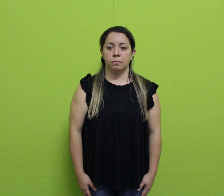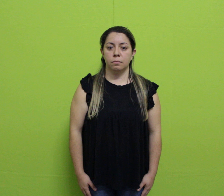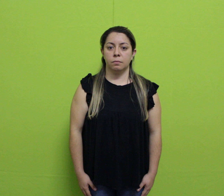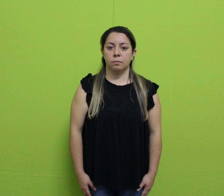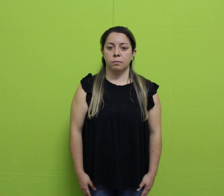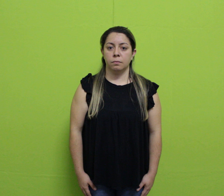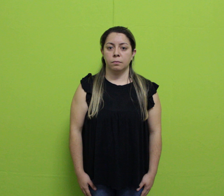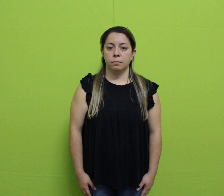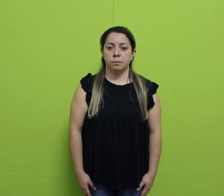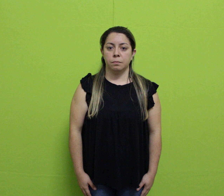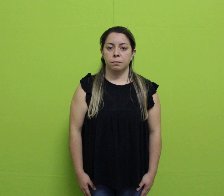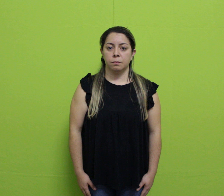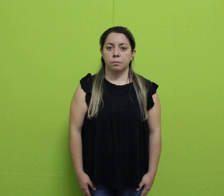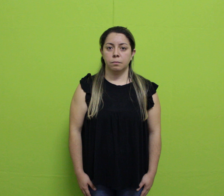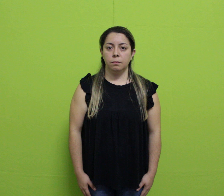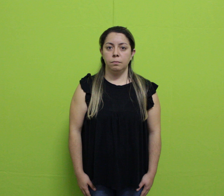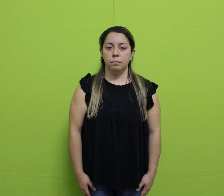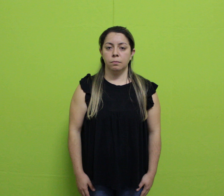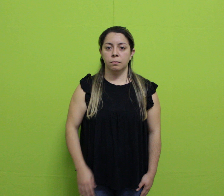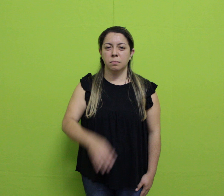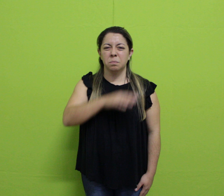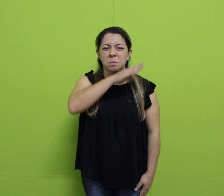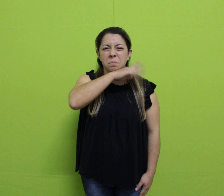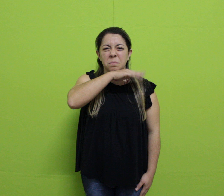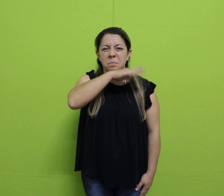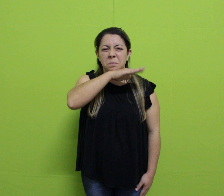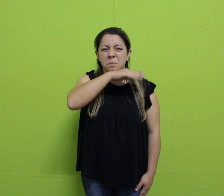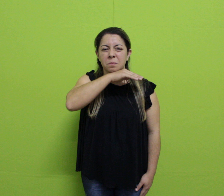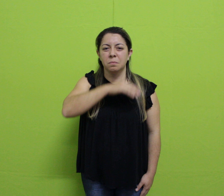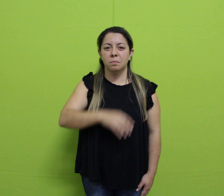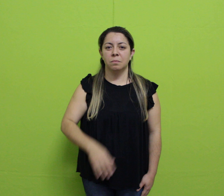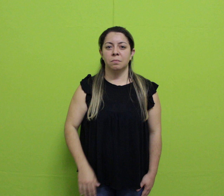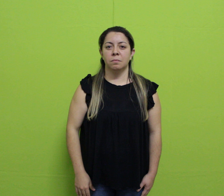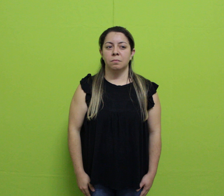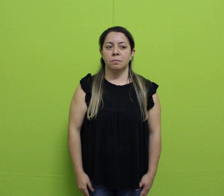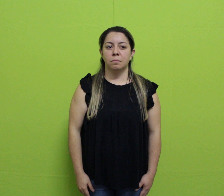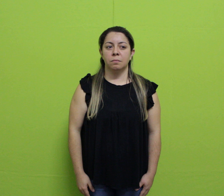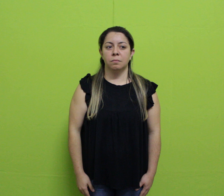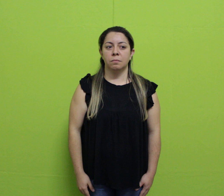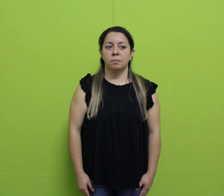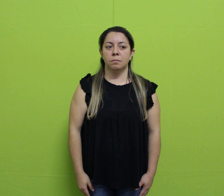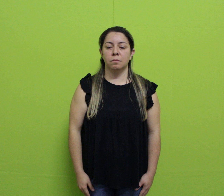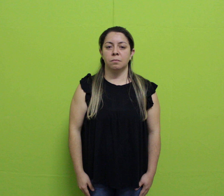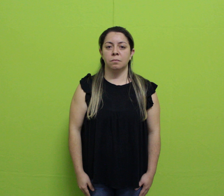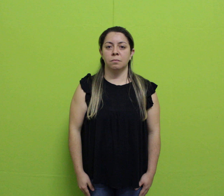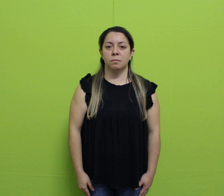ruim